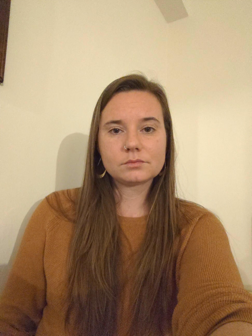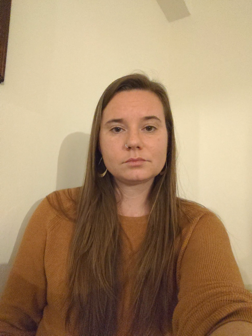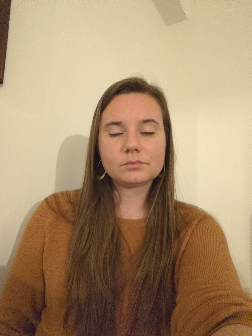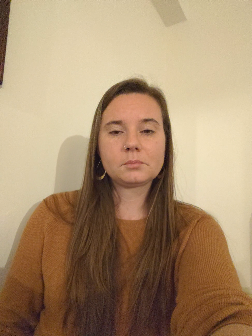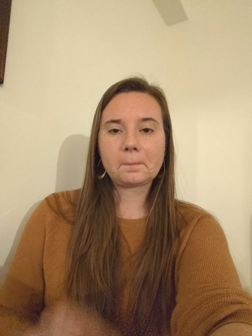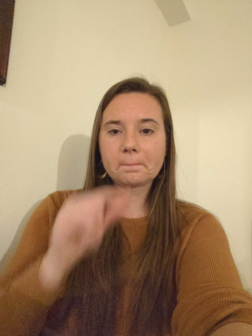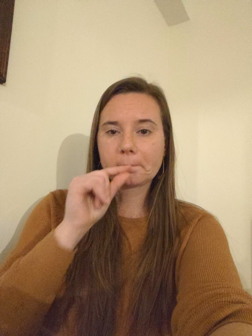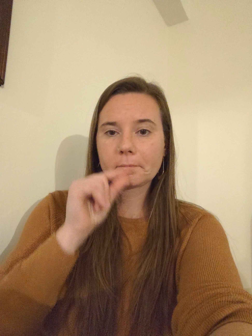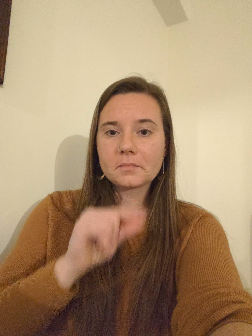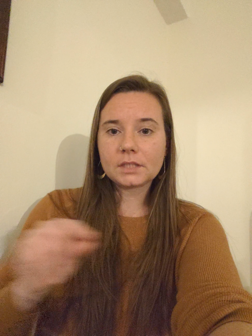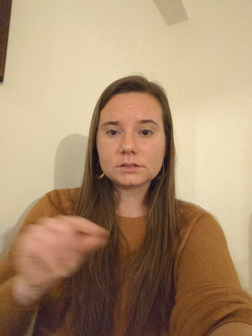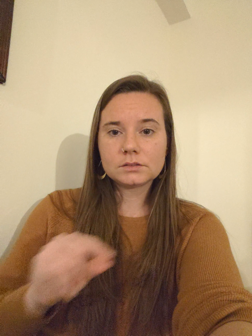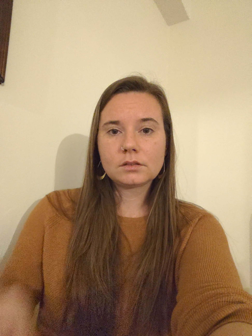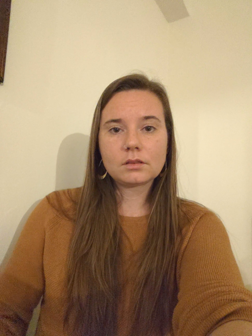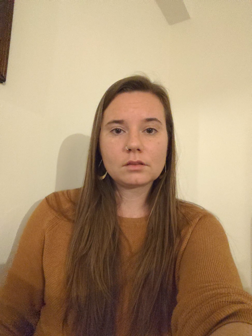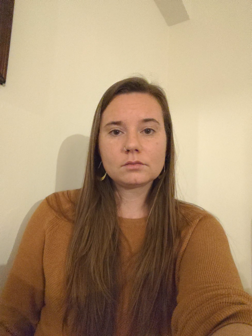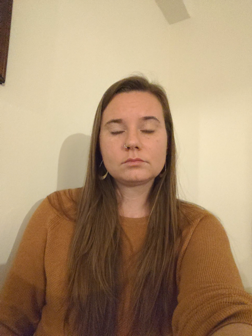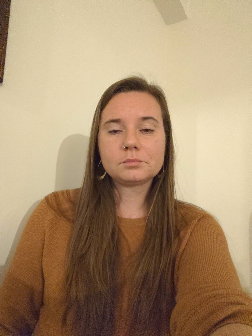pencil